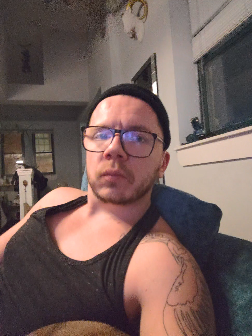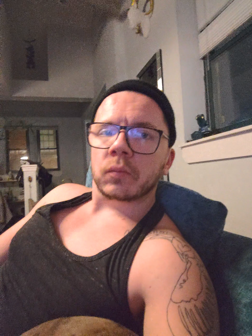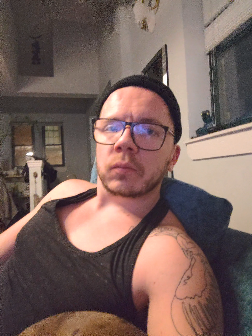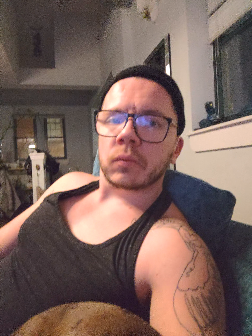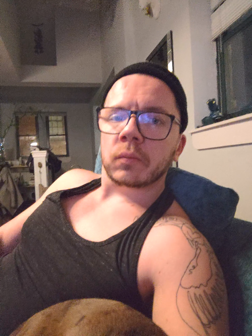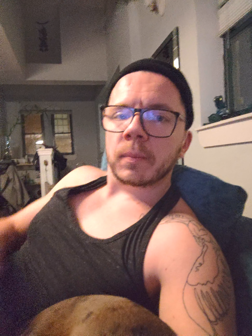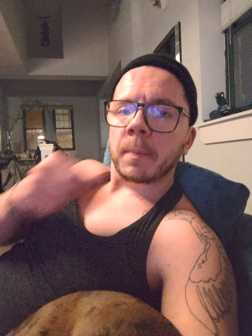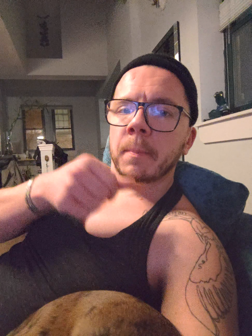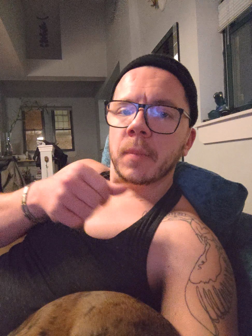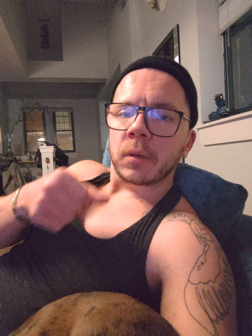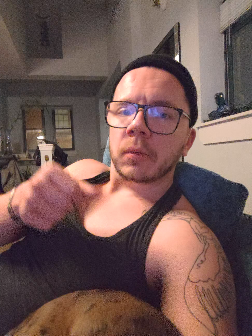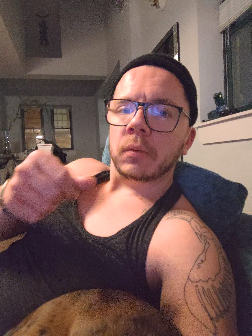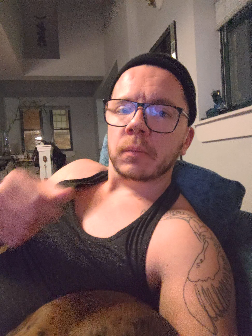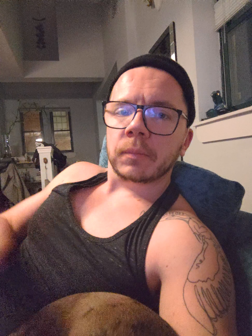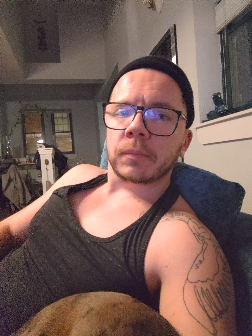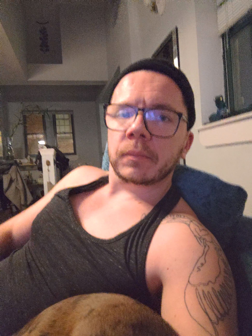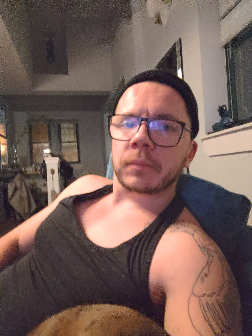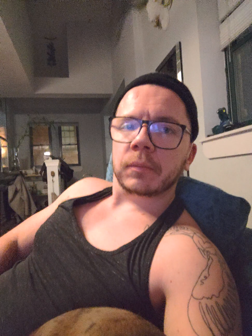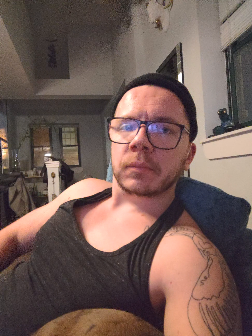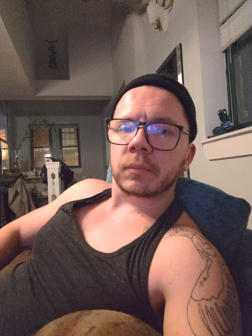puzzle